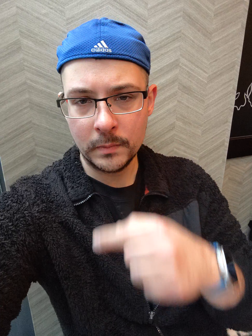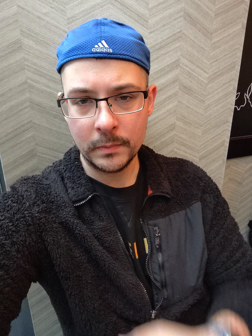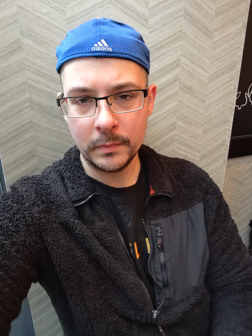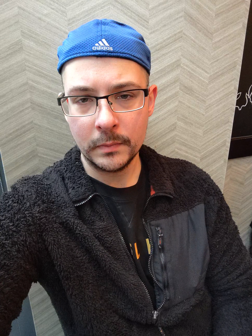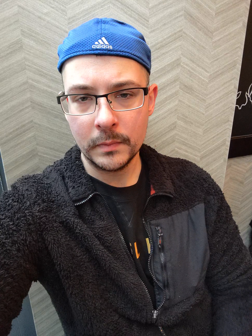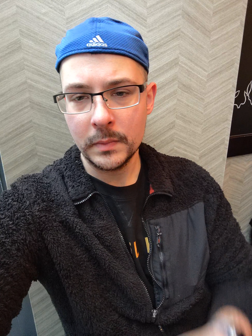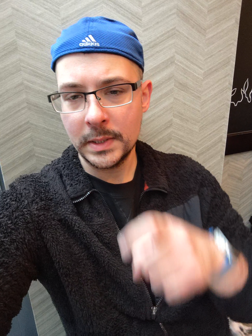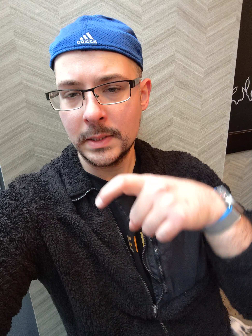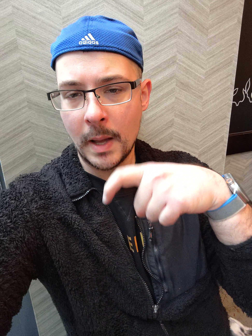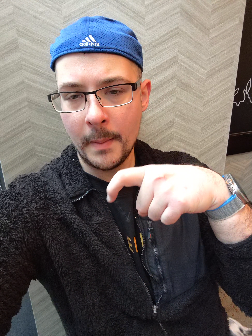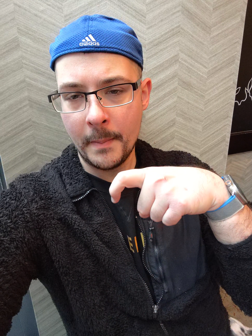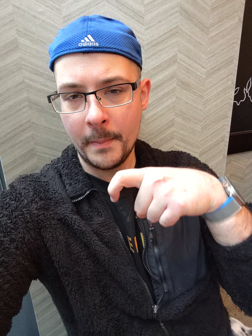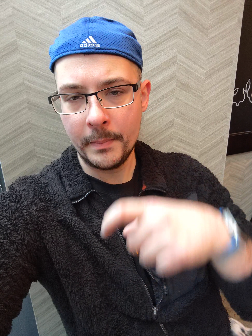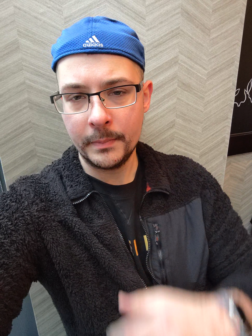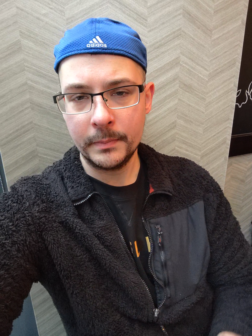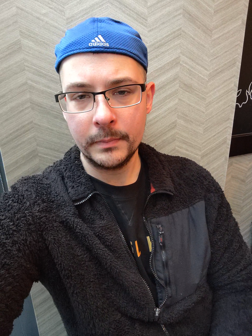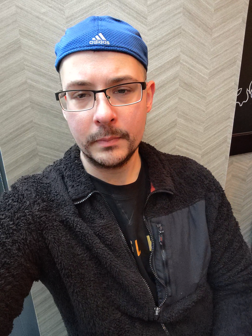time